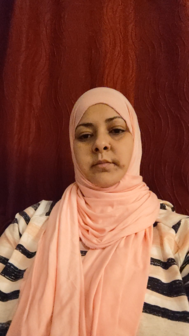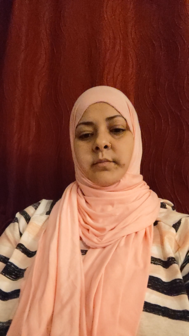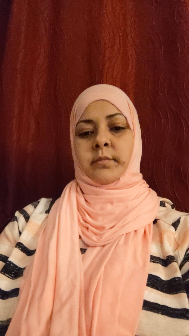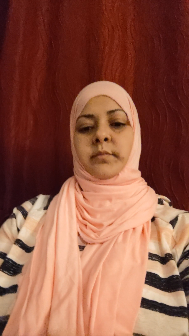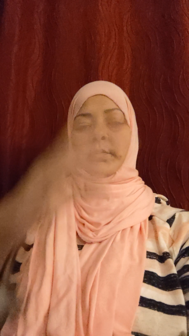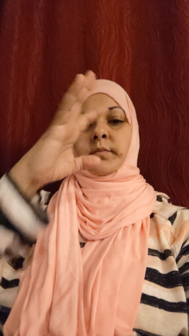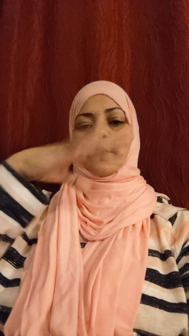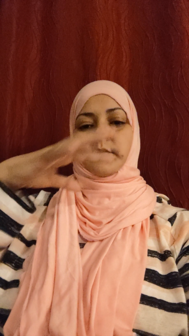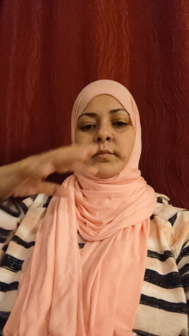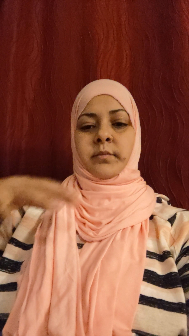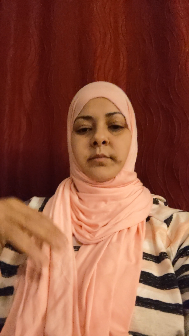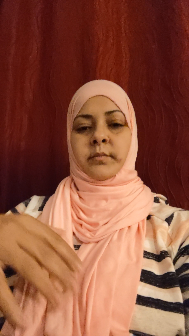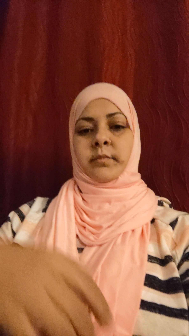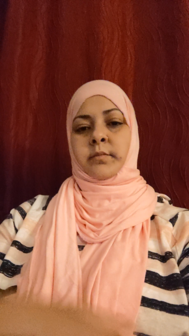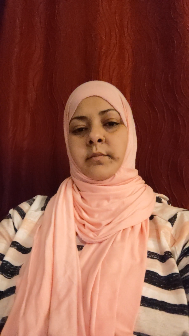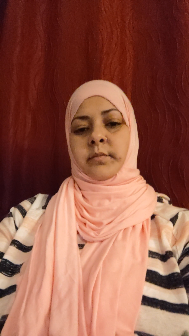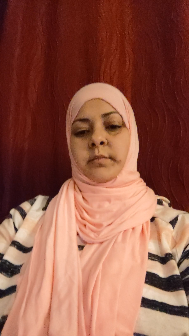grapes